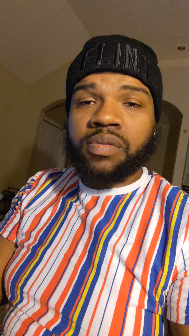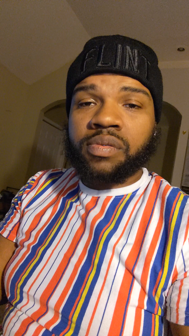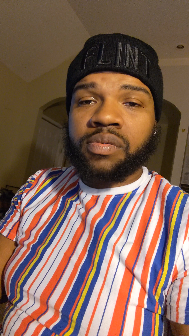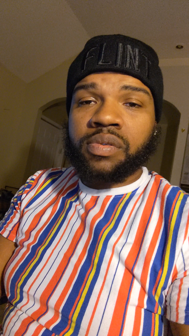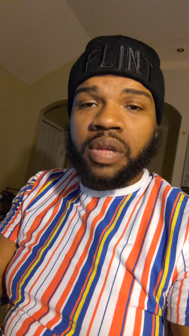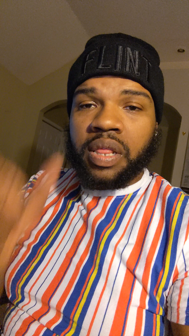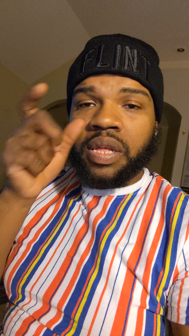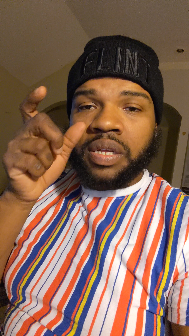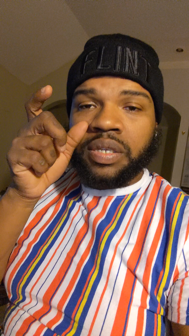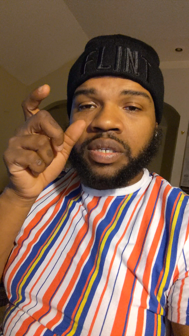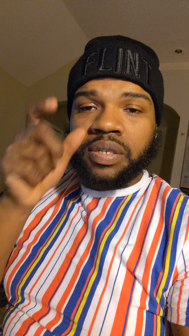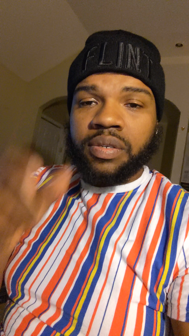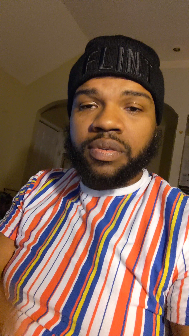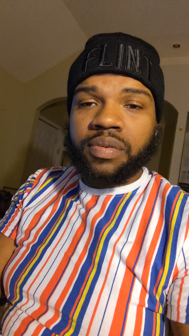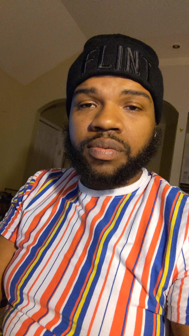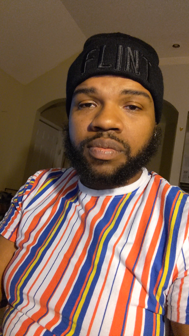glasses